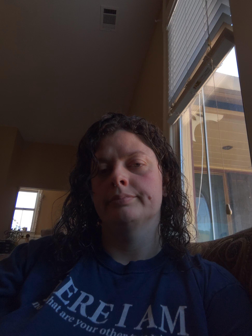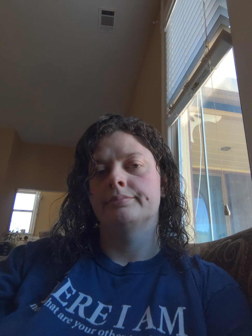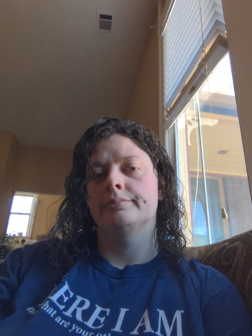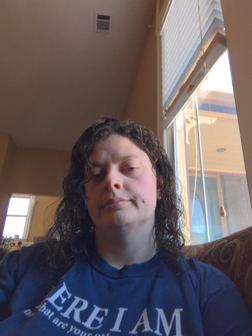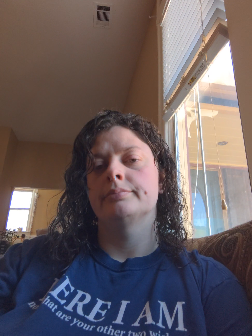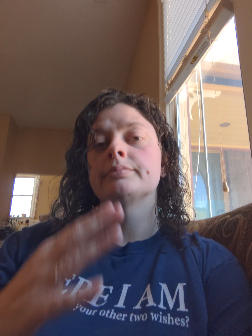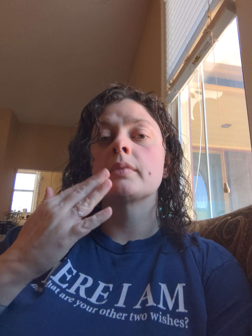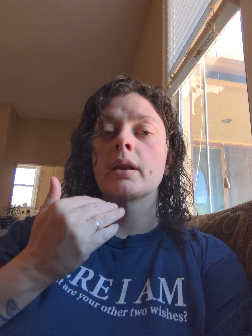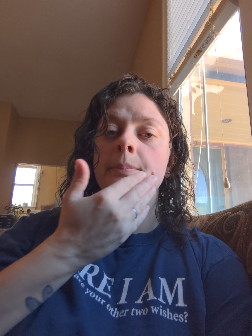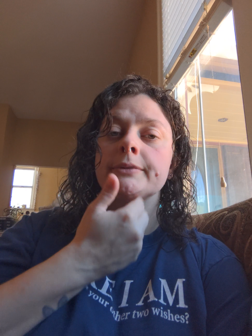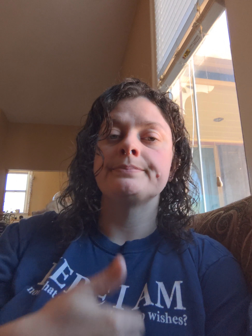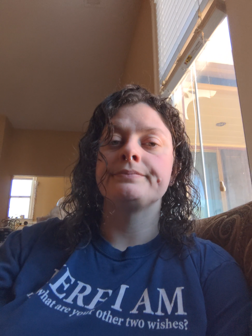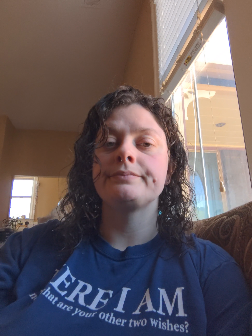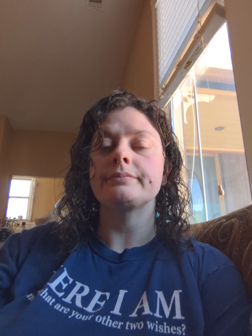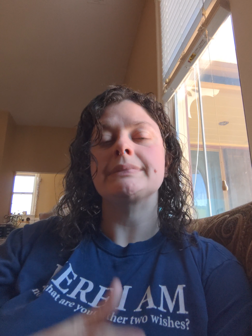napkin